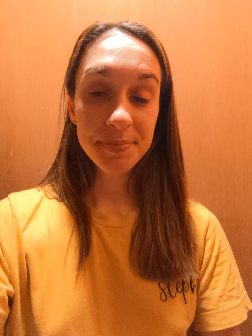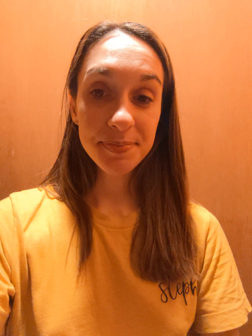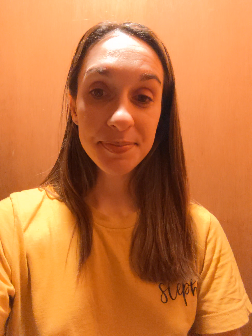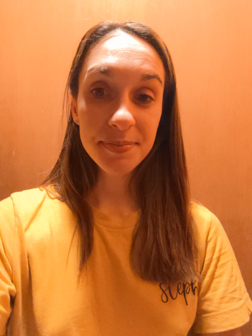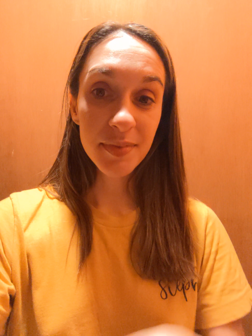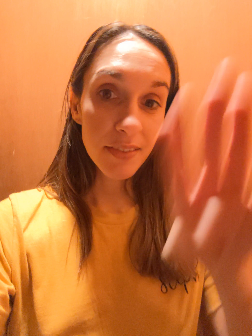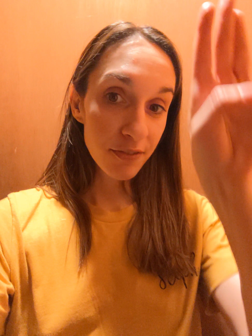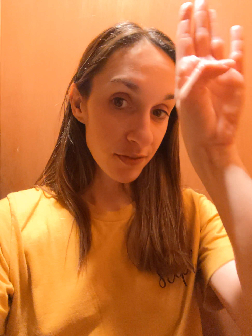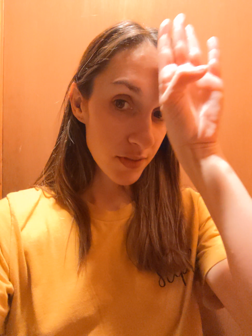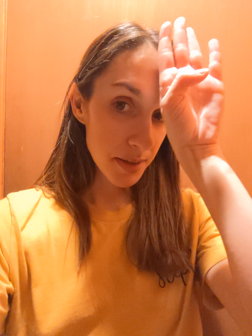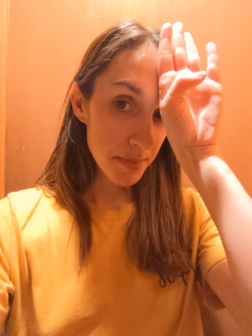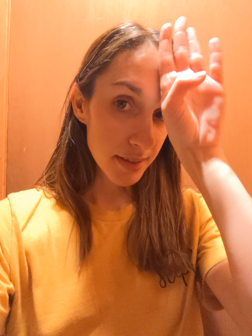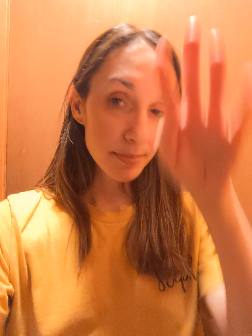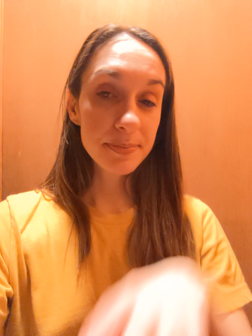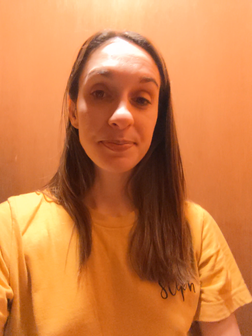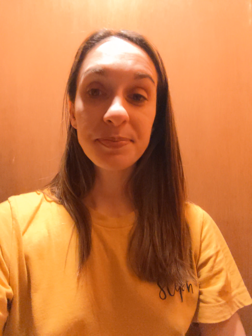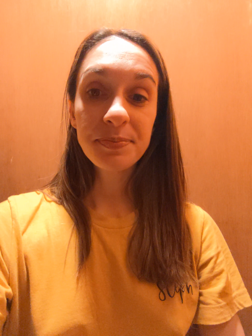fireman